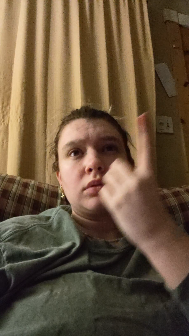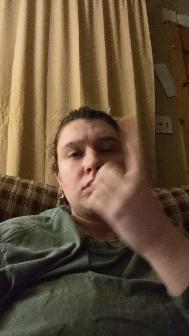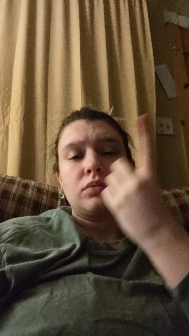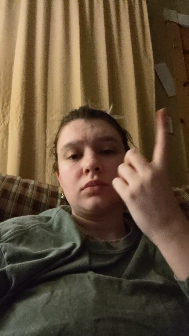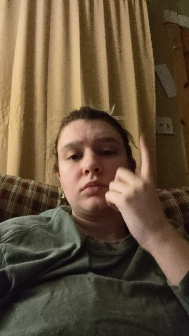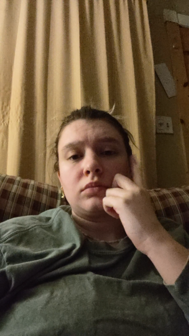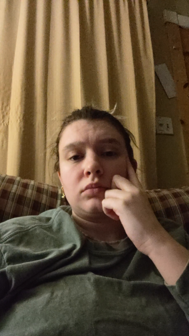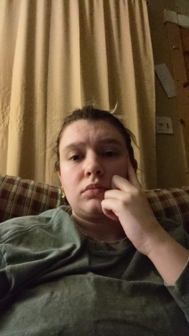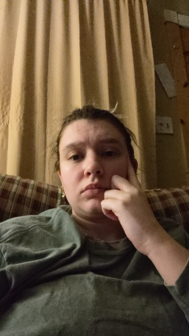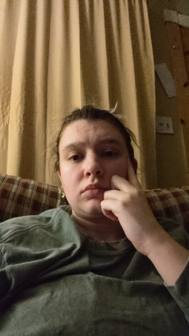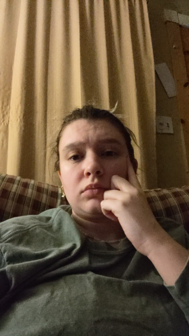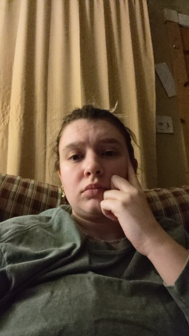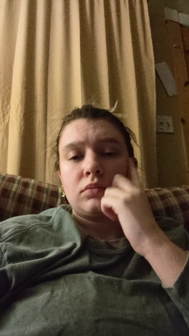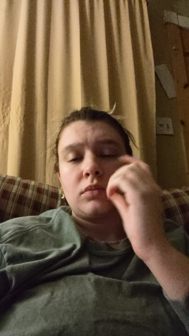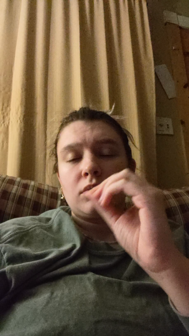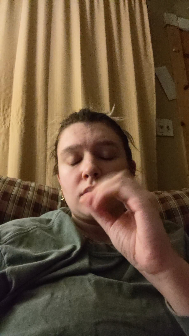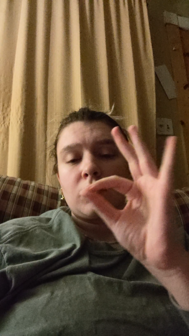of